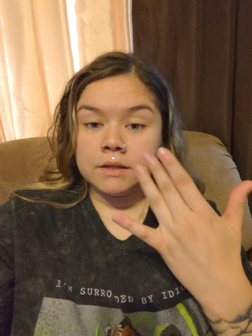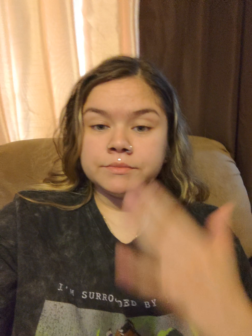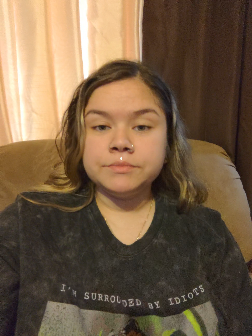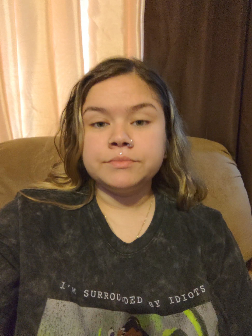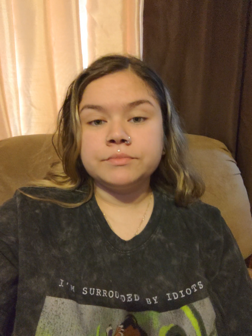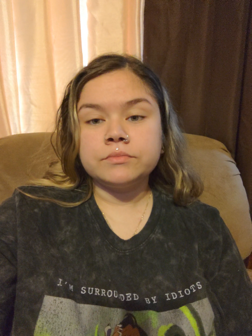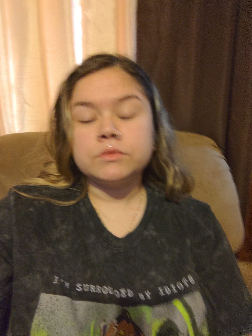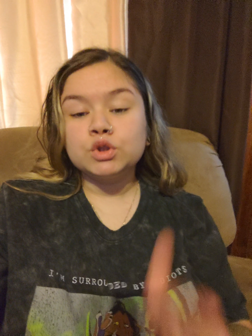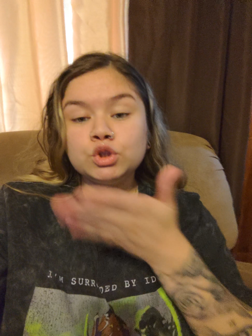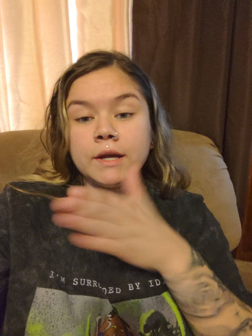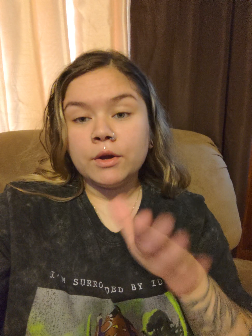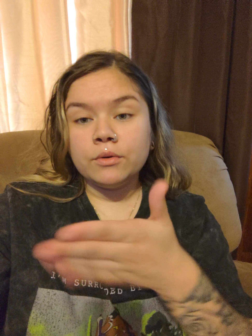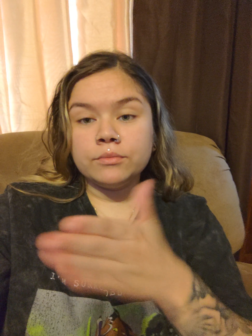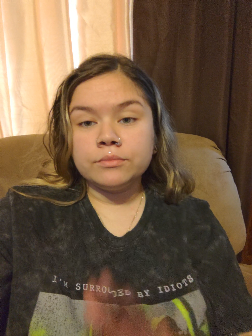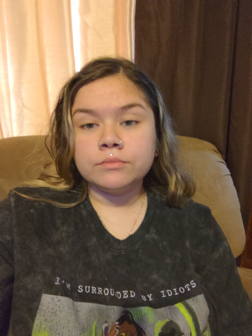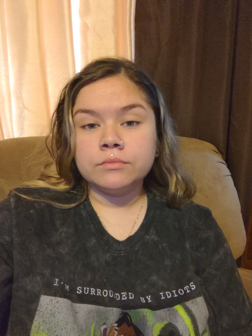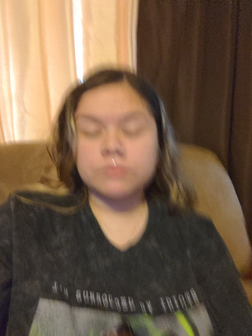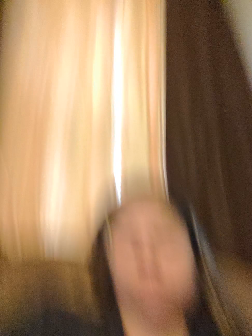share